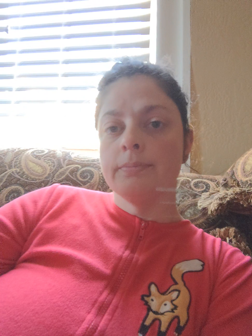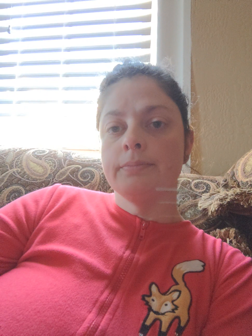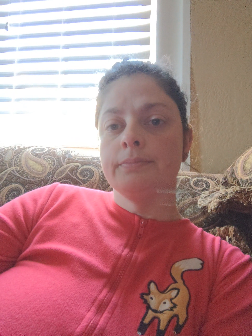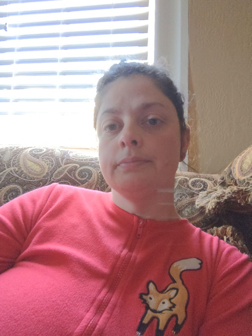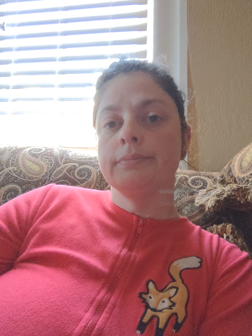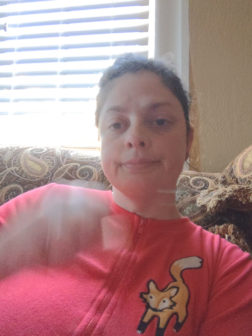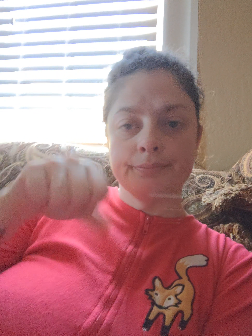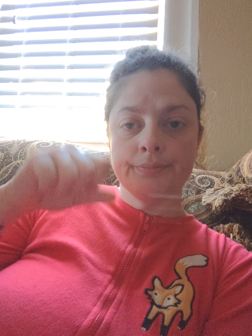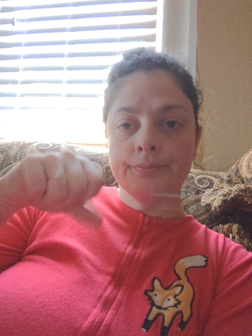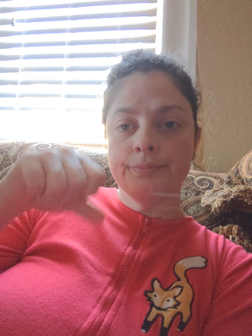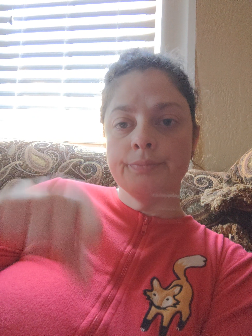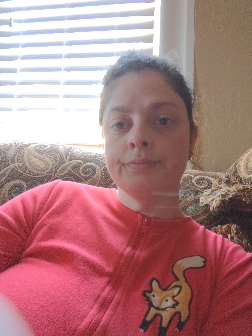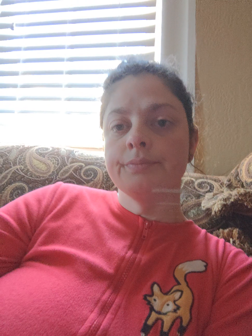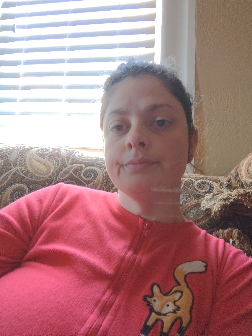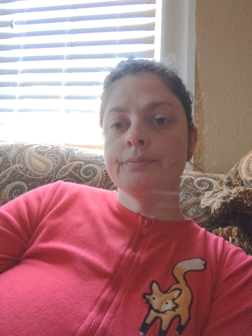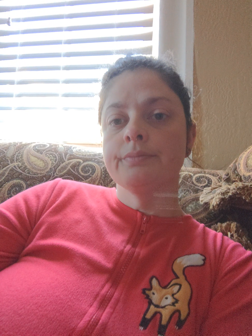yes